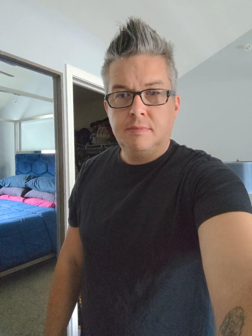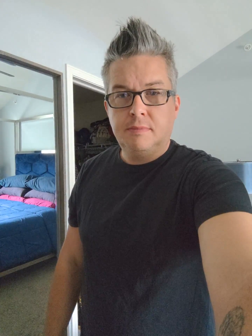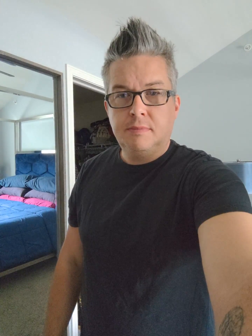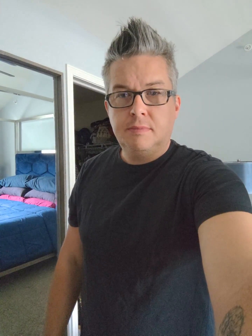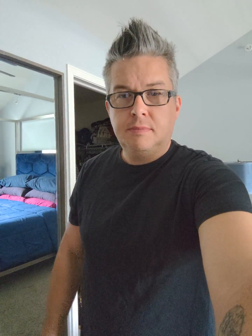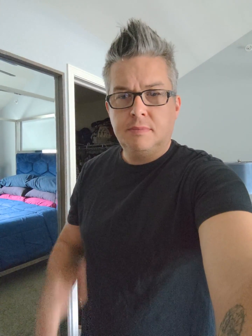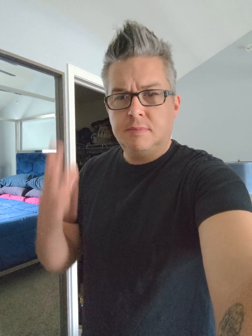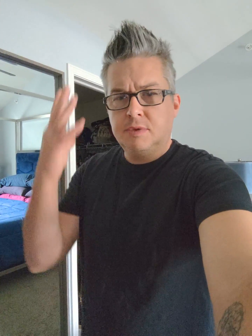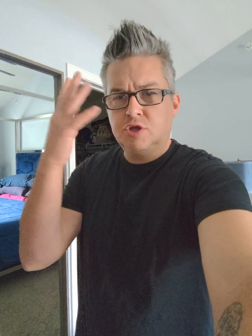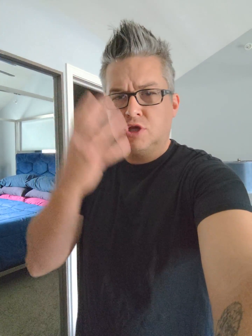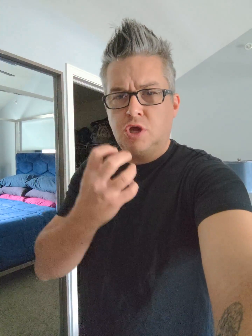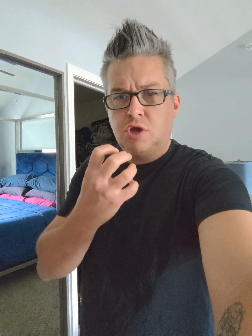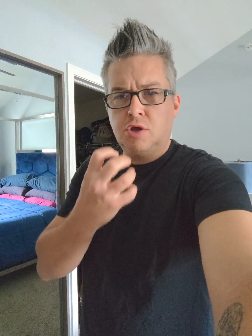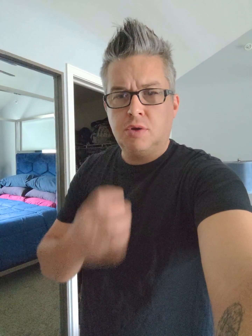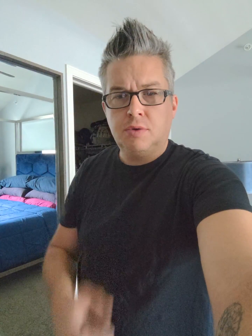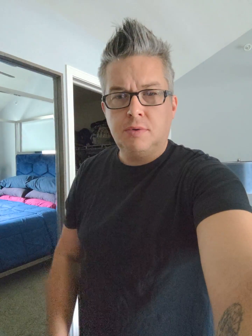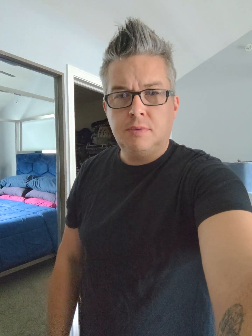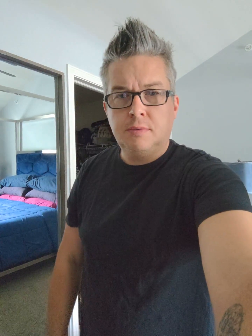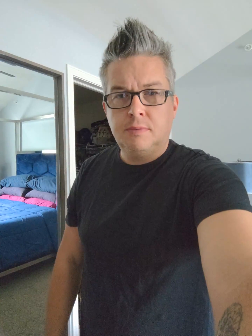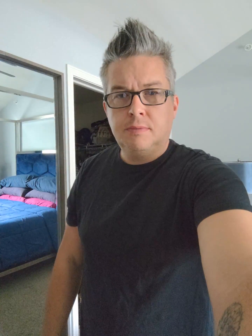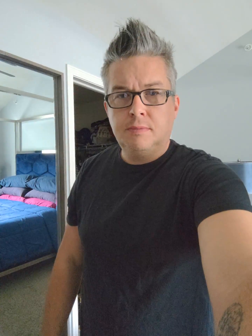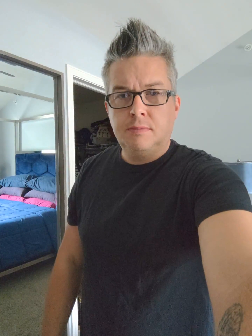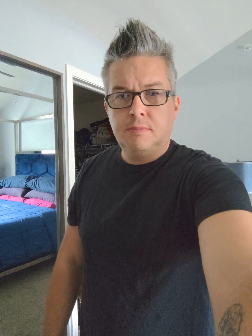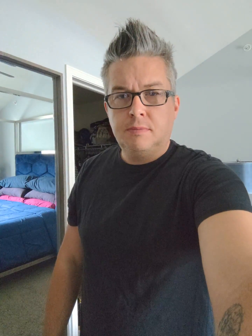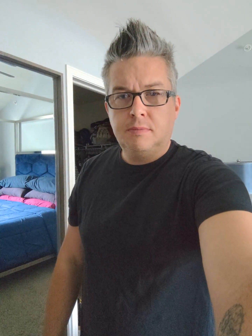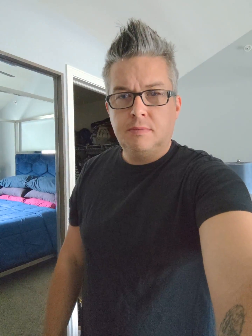dark